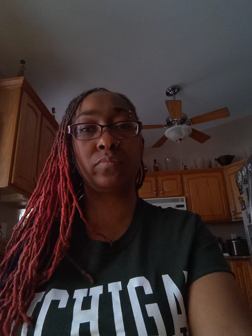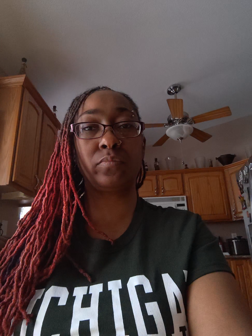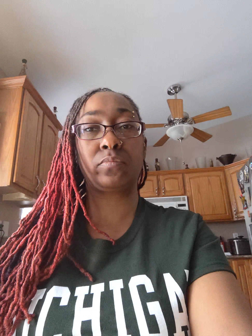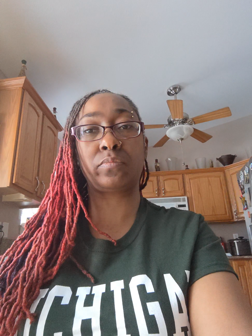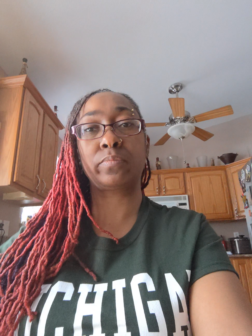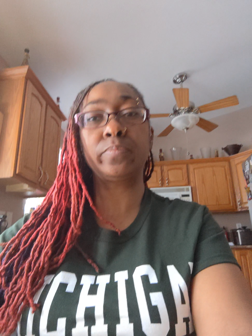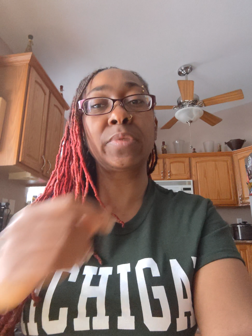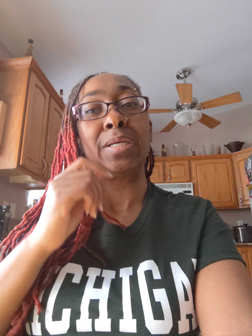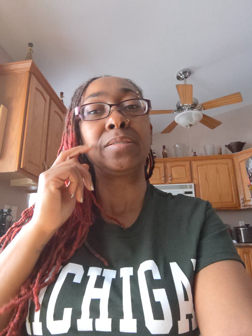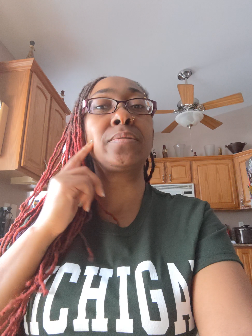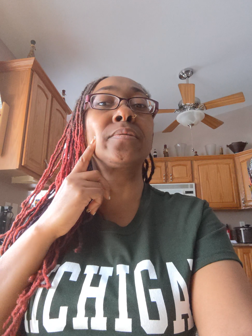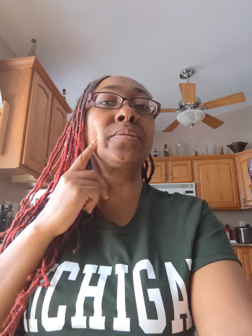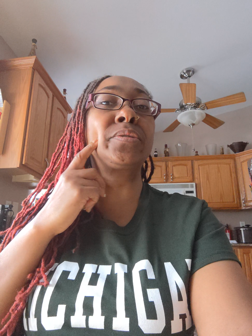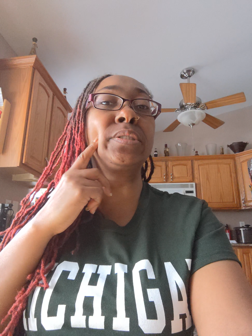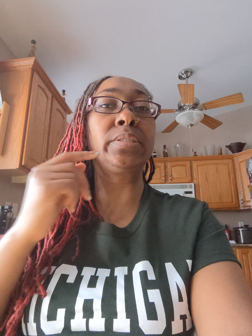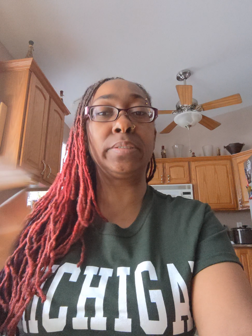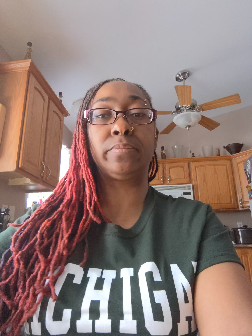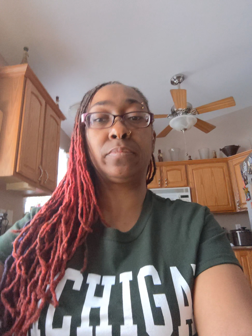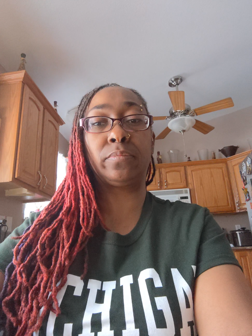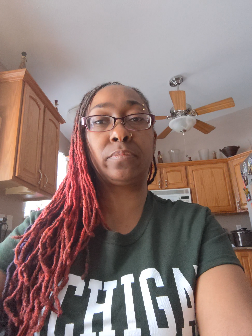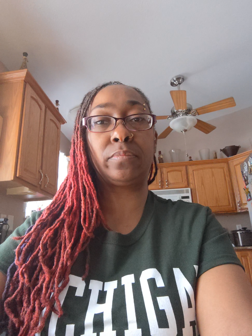cheek